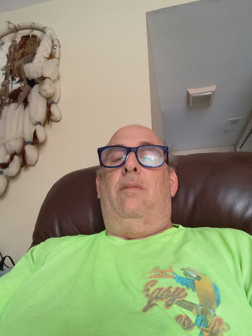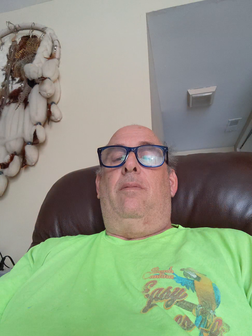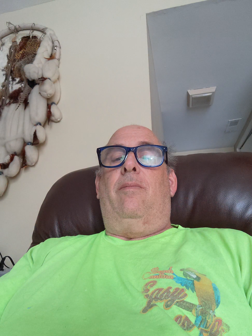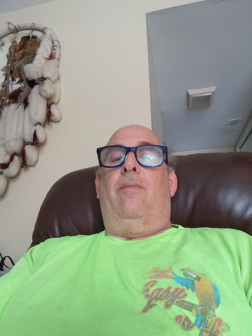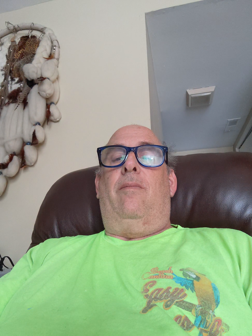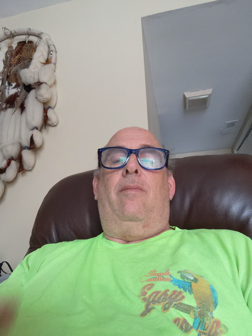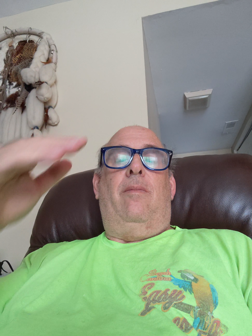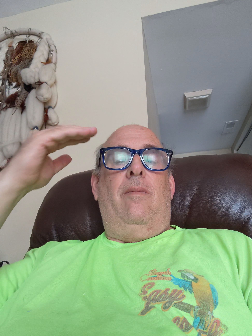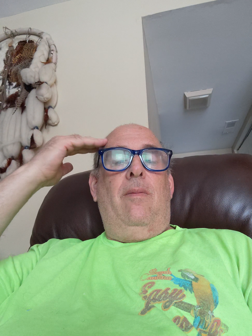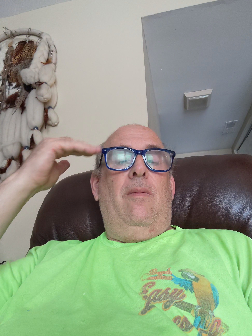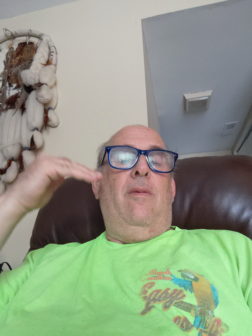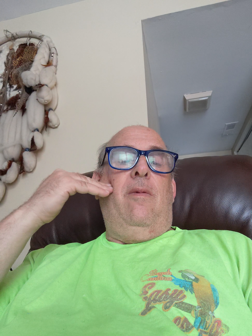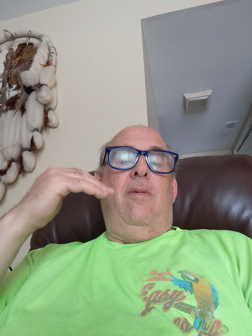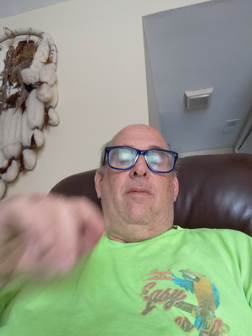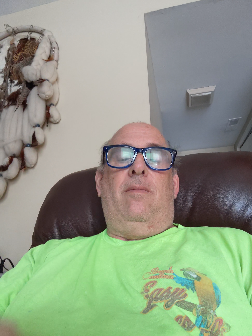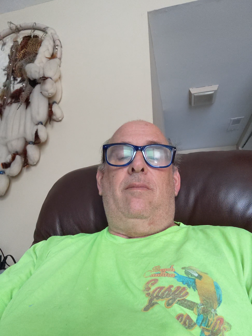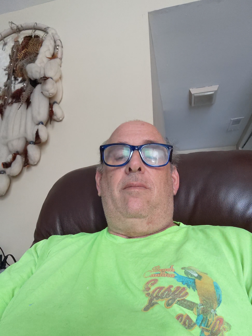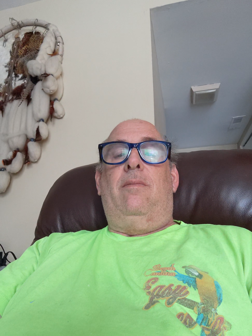head